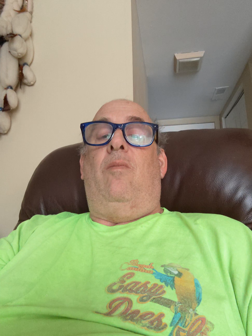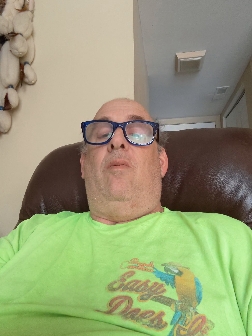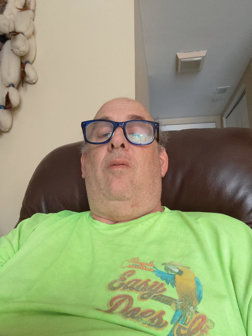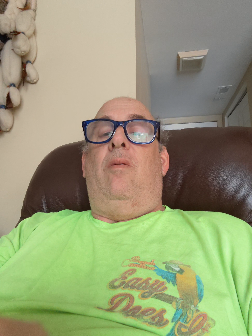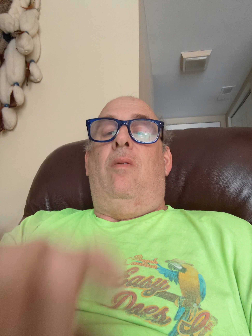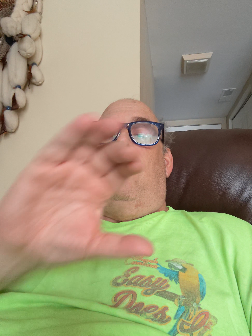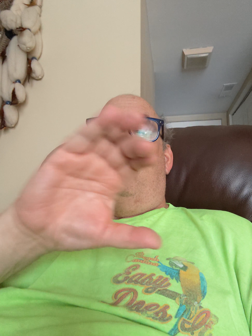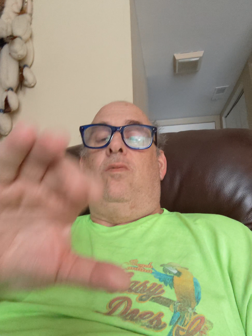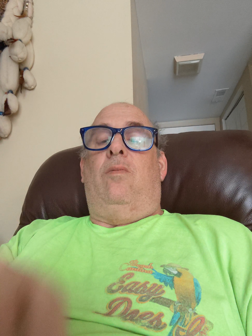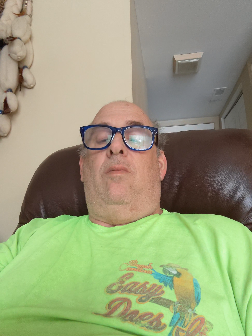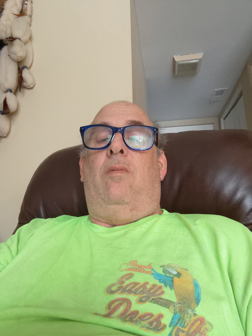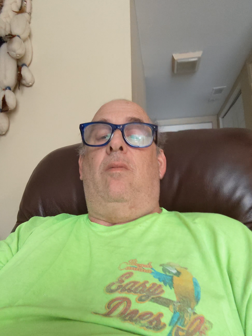chocolate